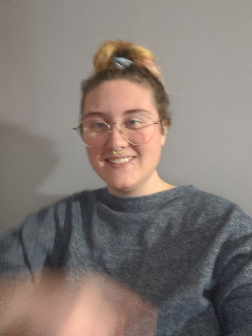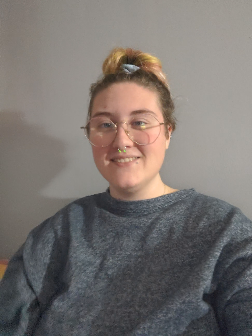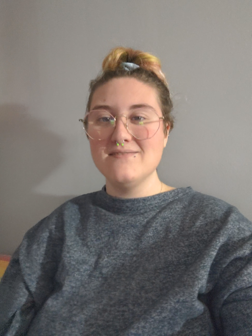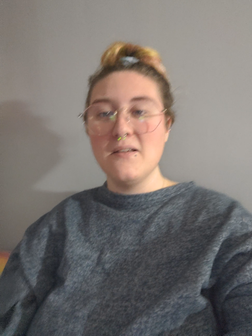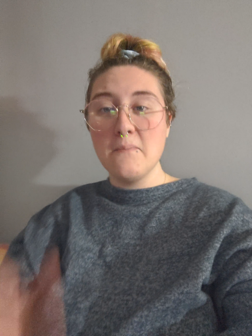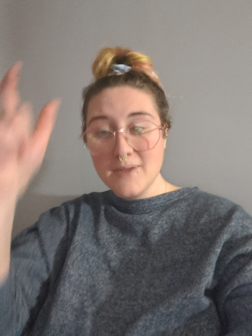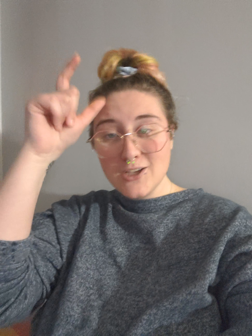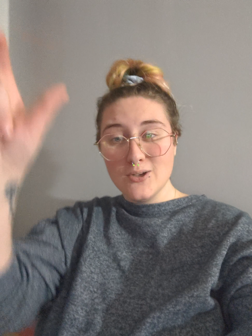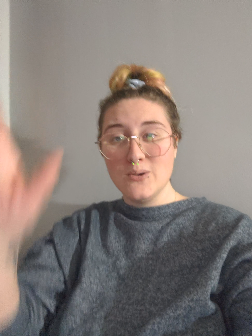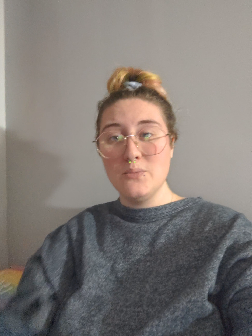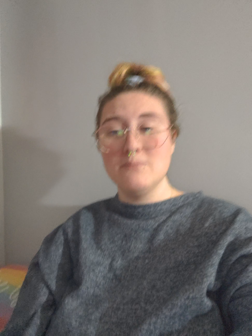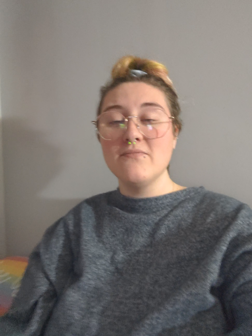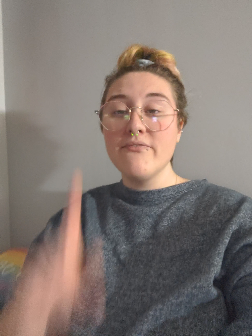moon